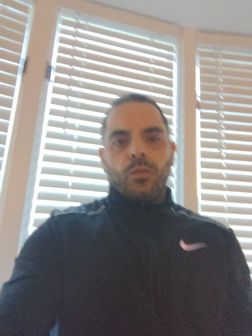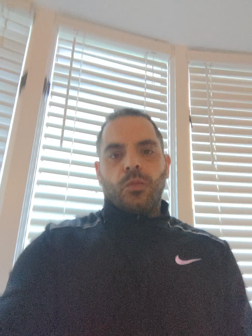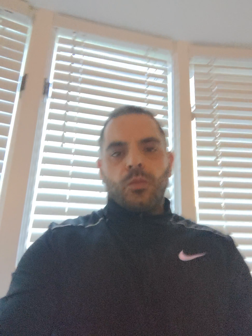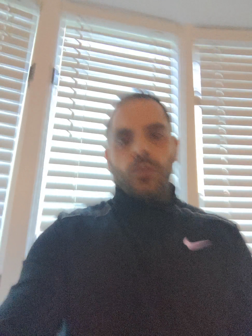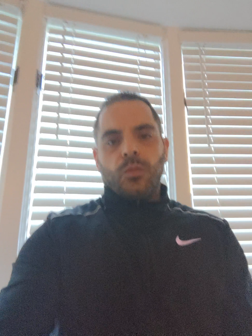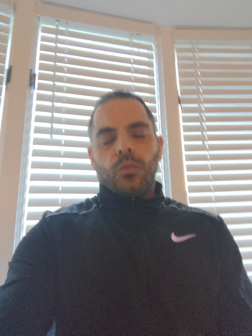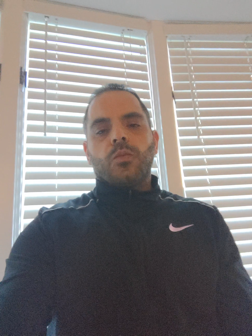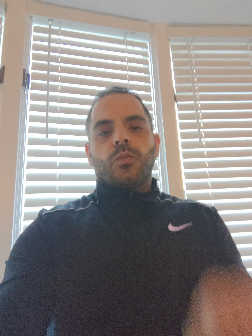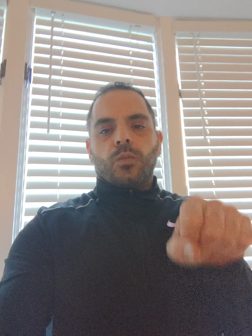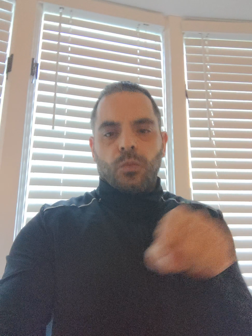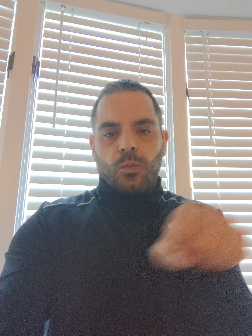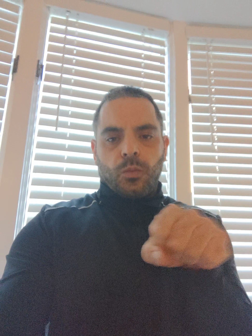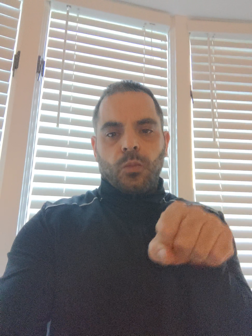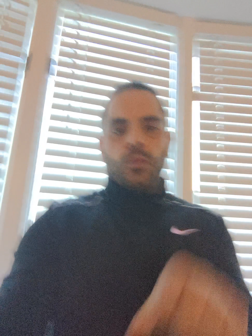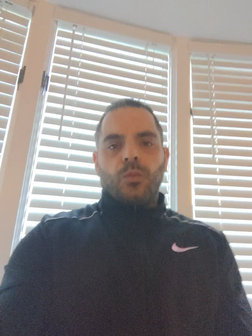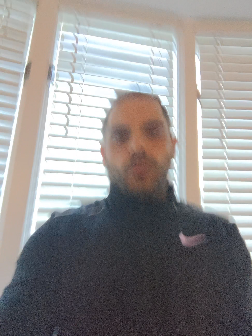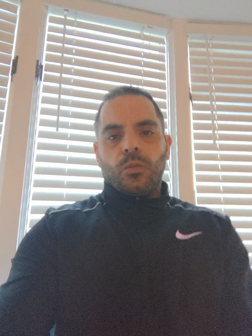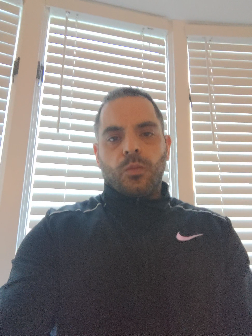shoe